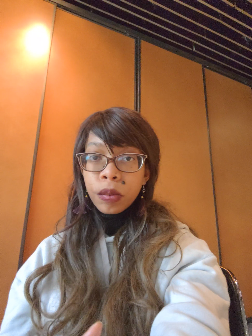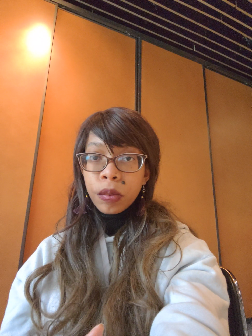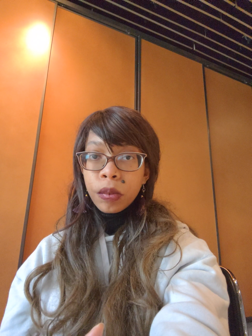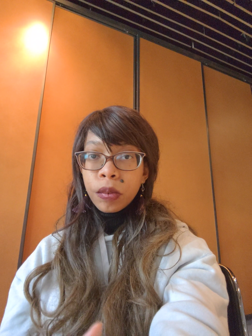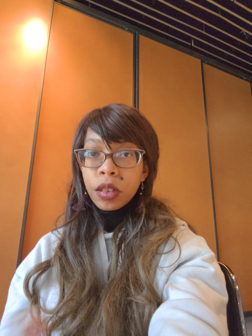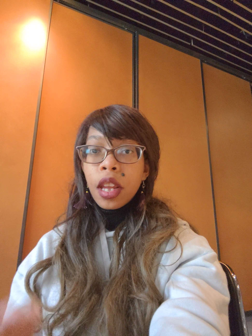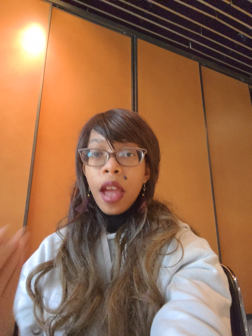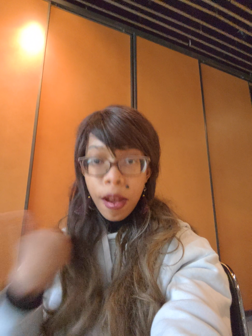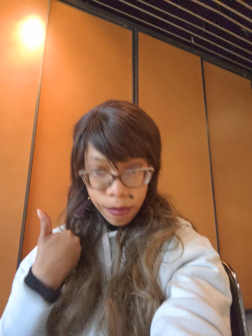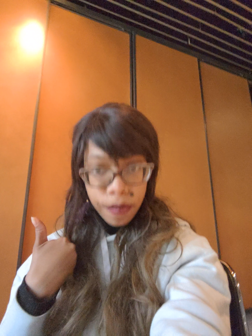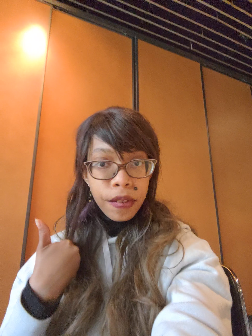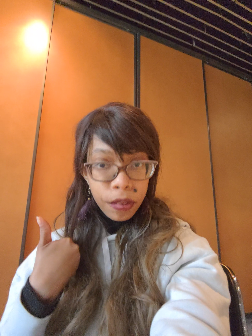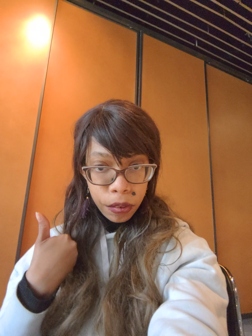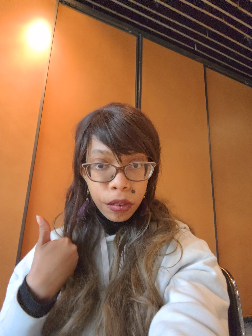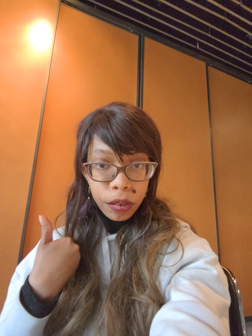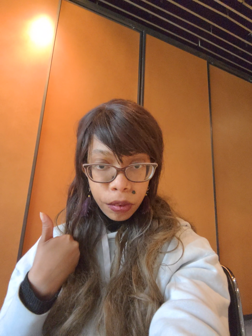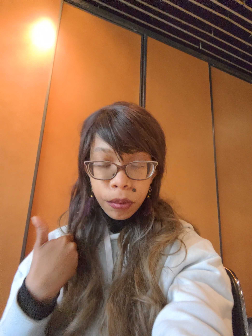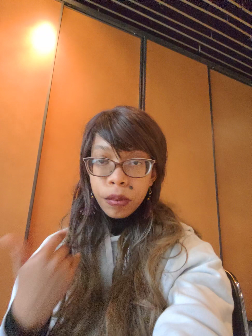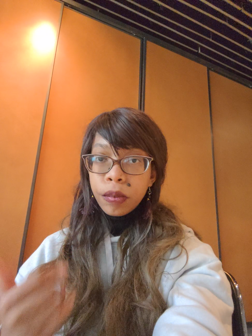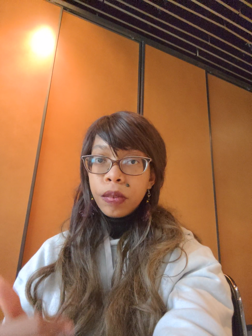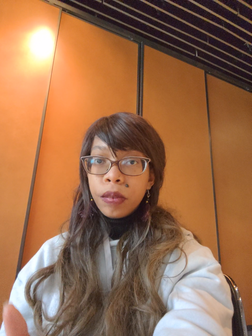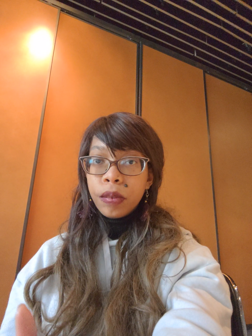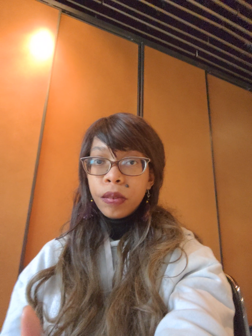have